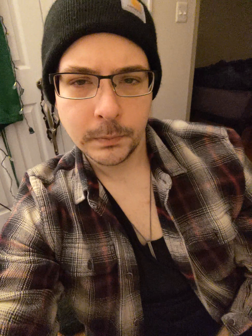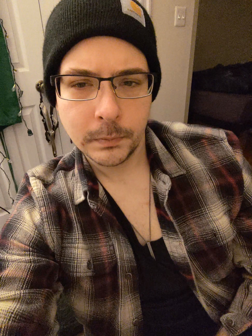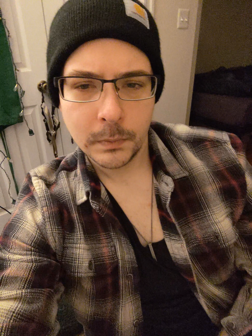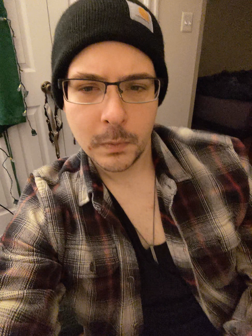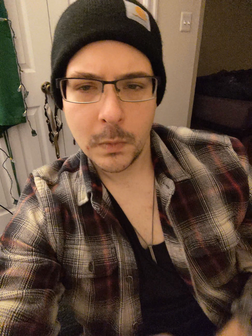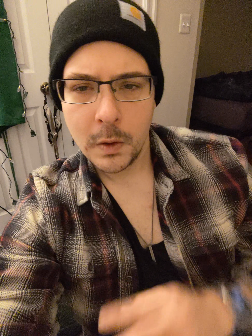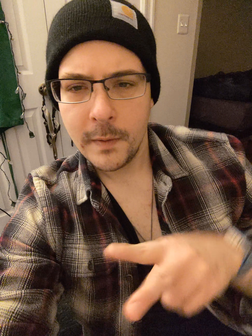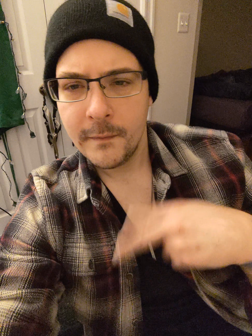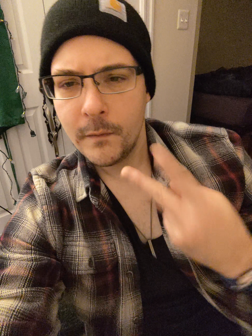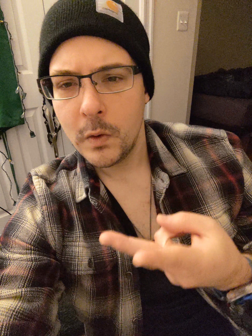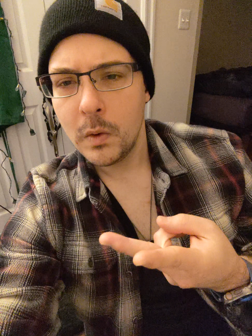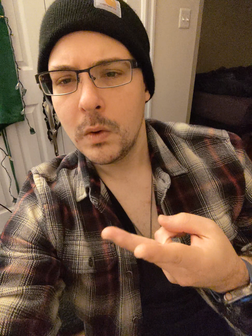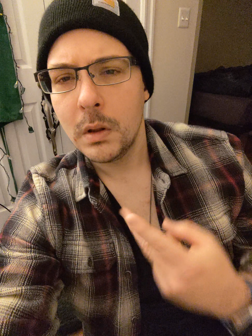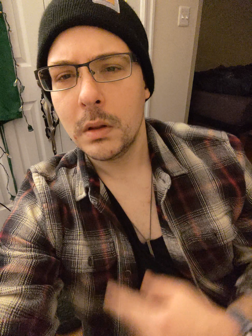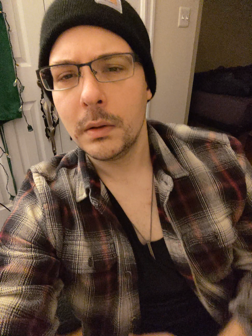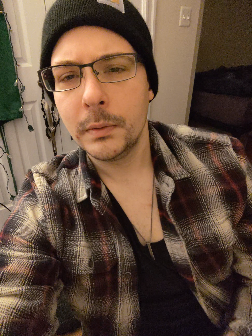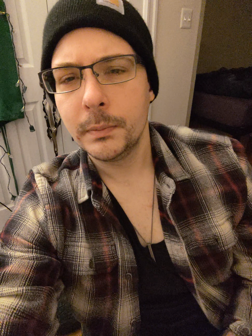fall